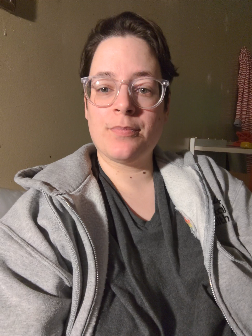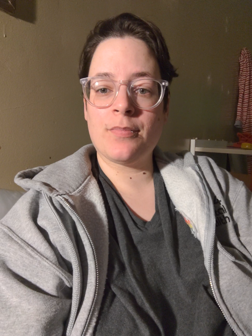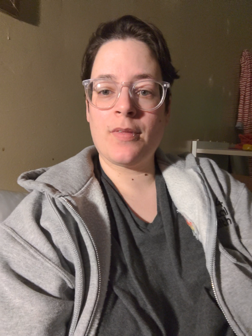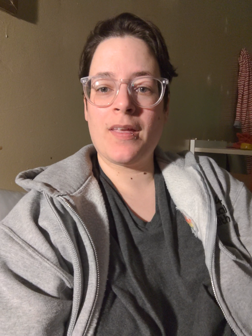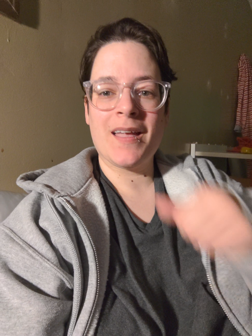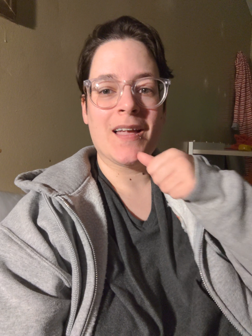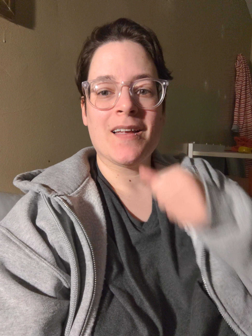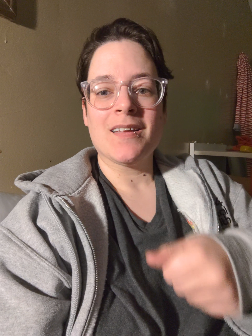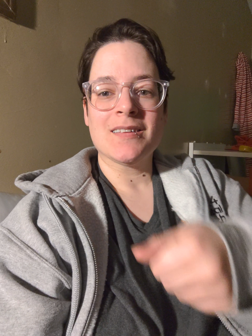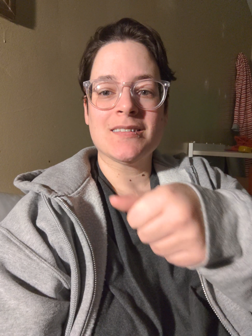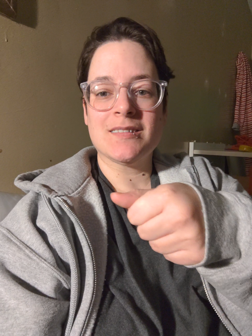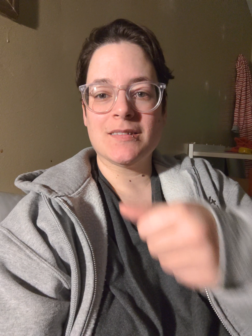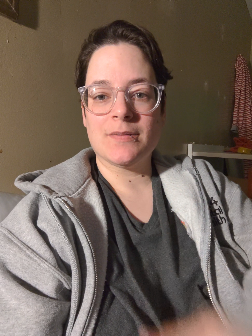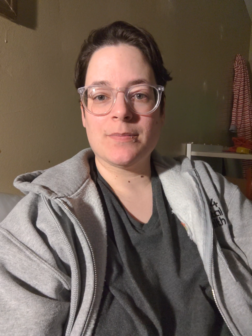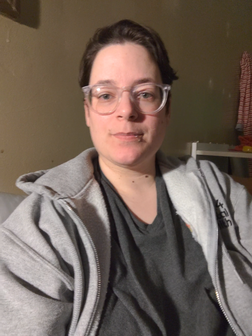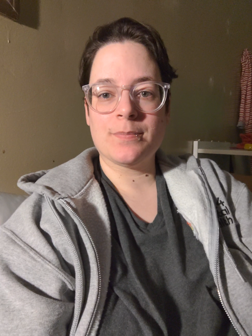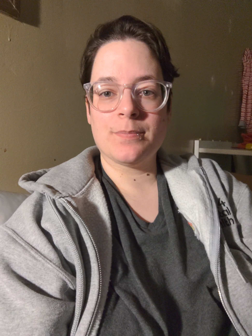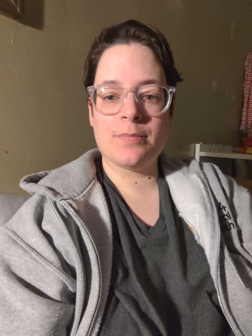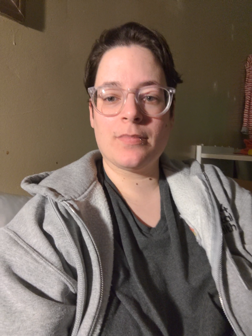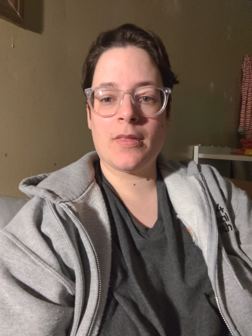hide